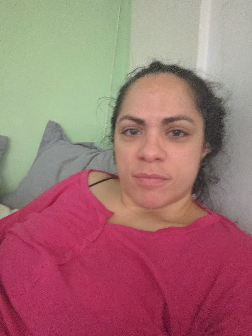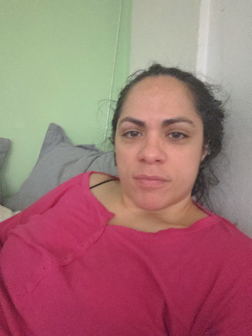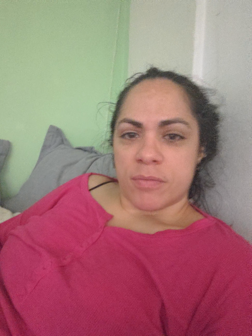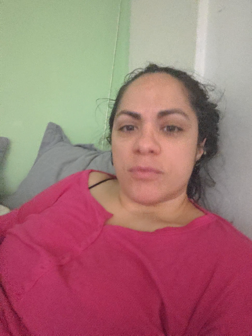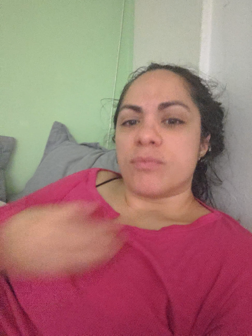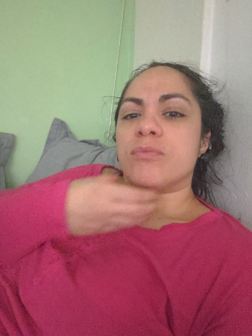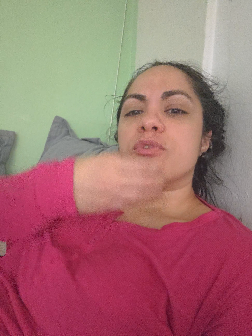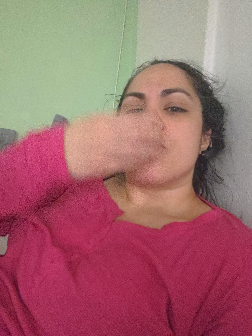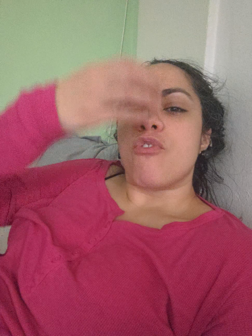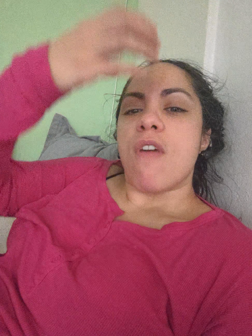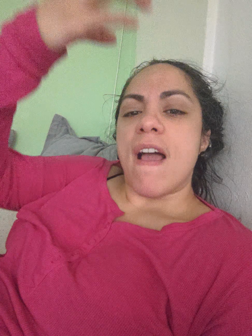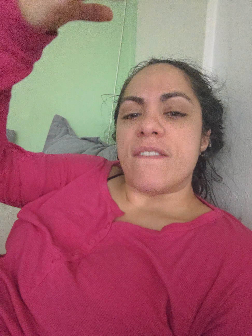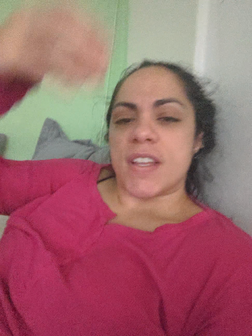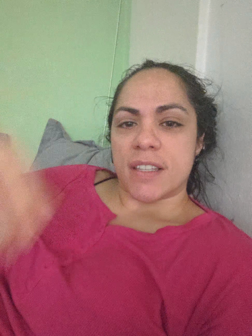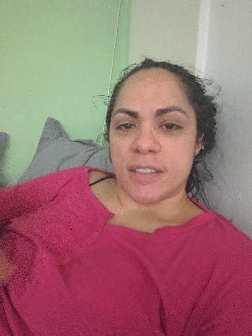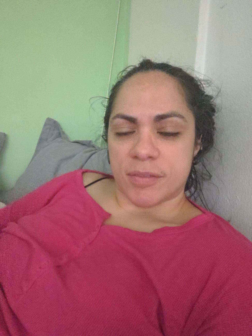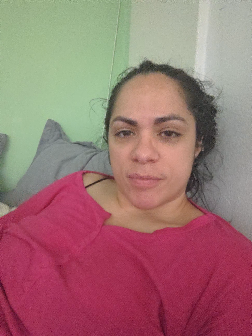giraffe